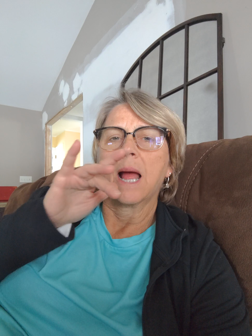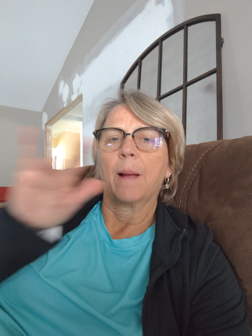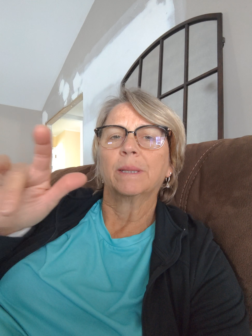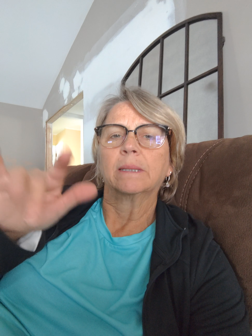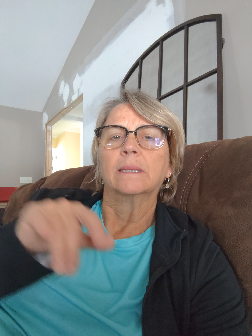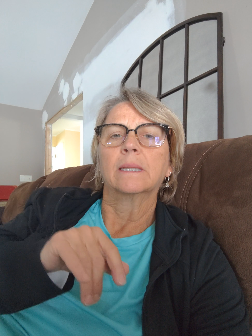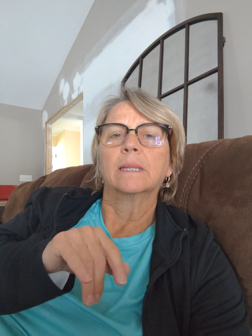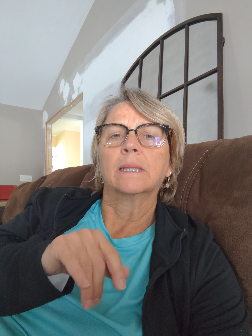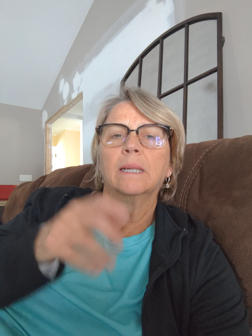empty